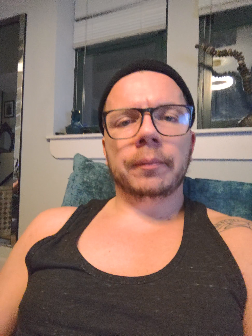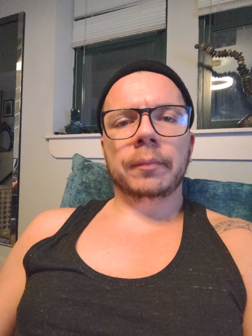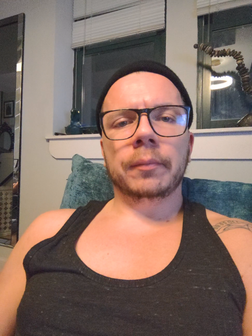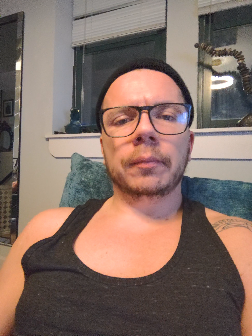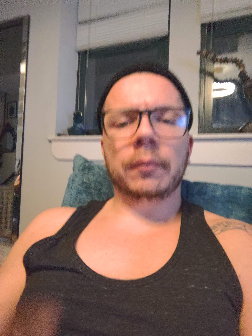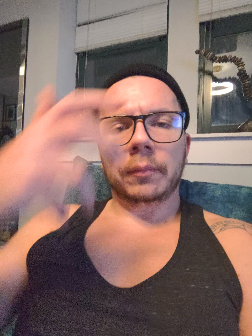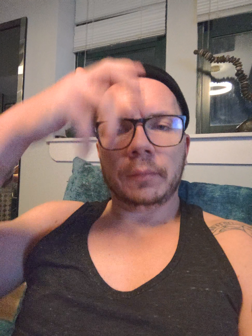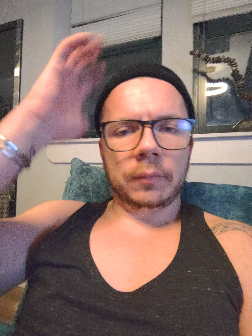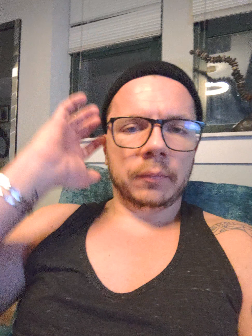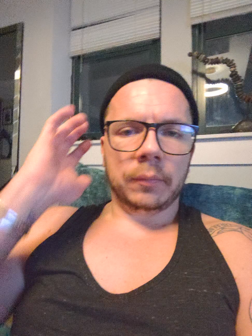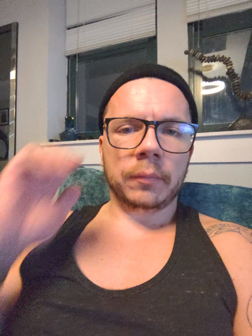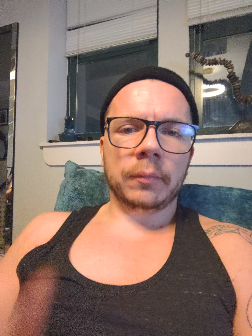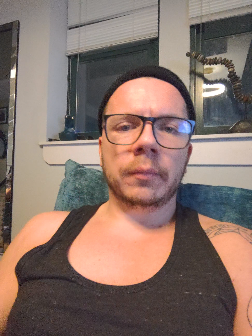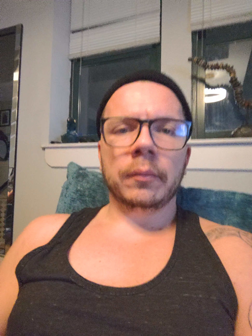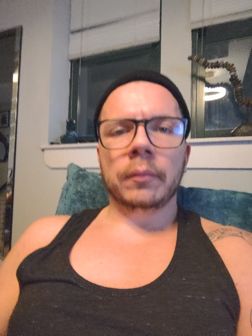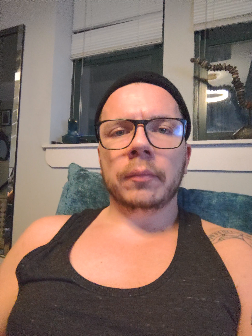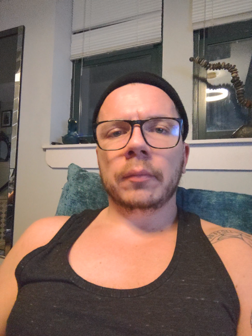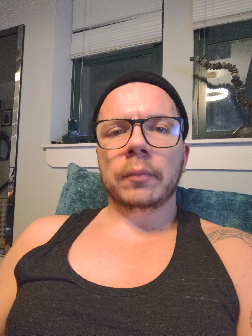lion